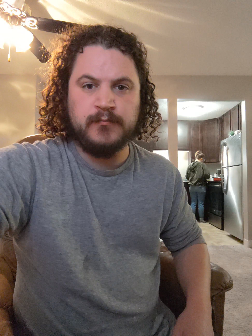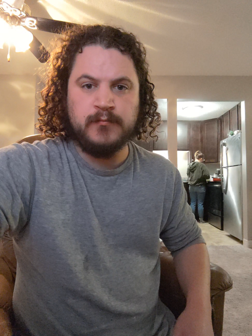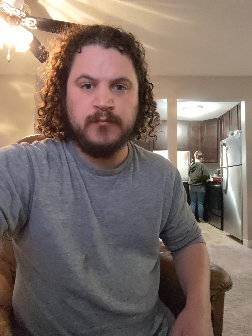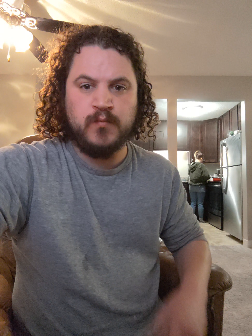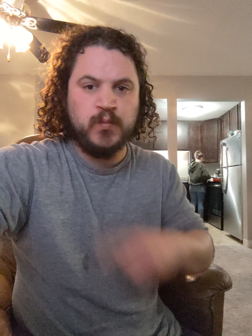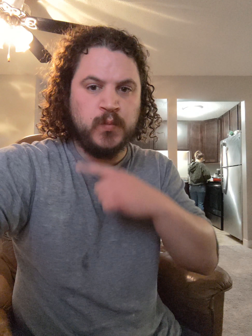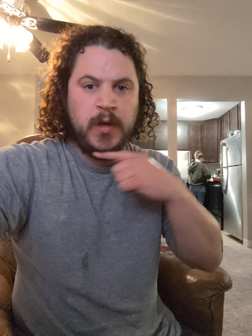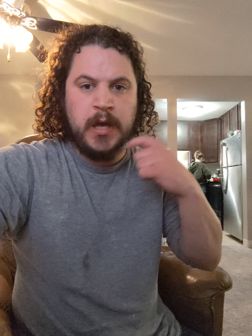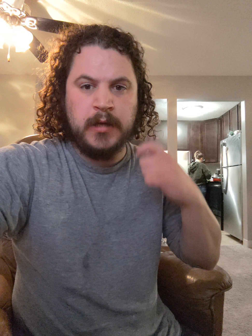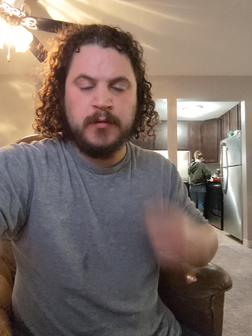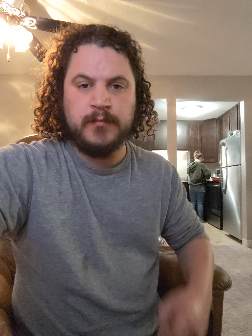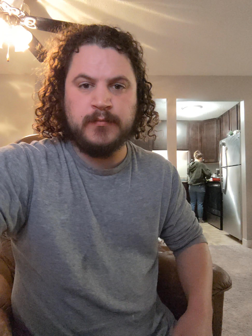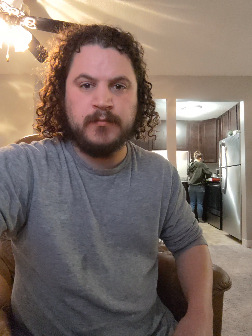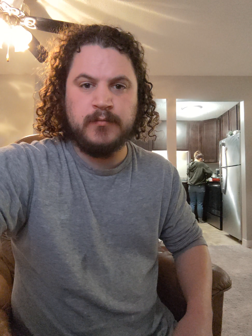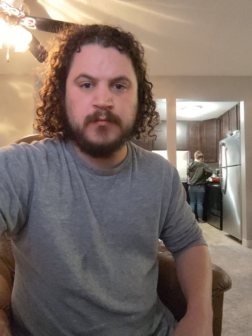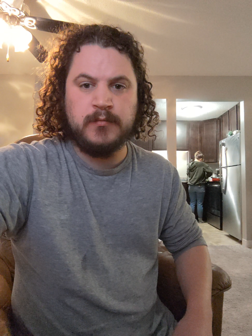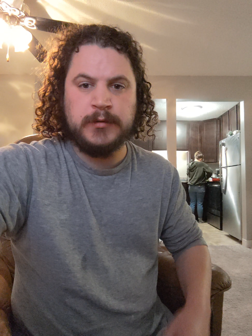dry